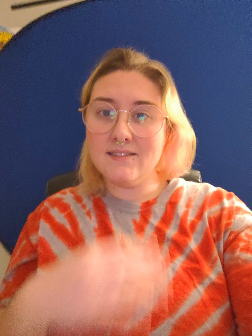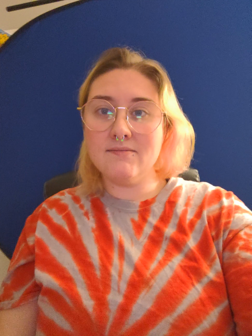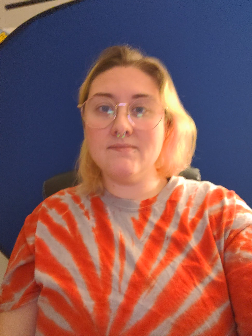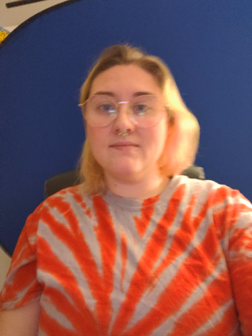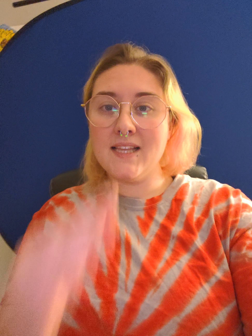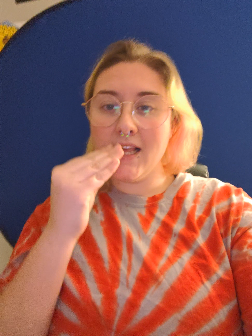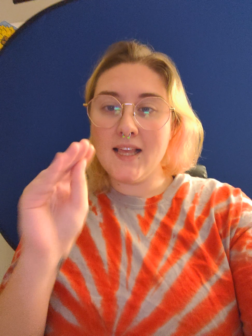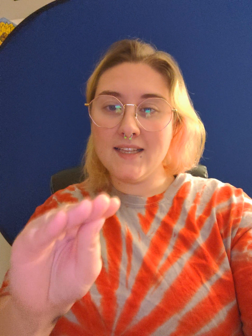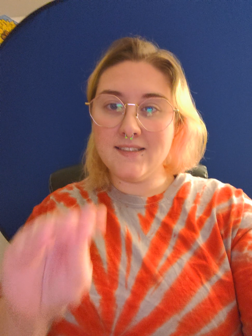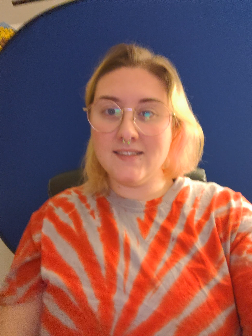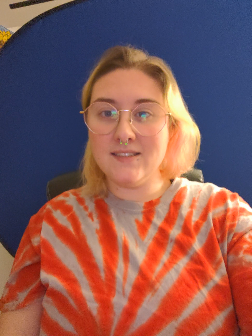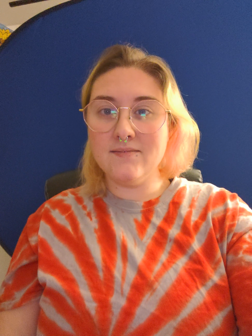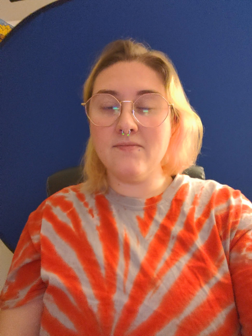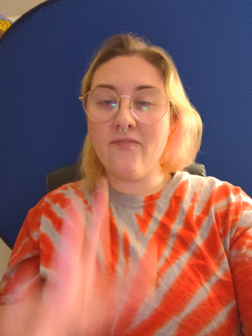kiss